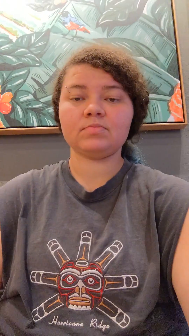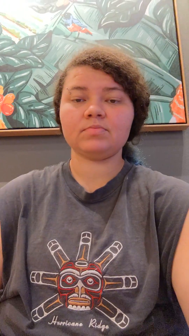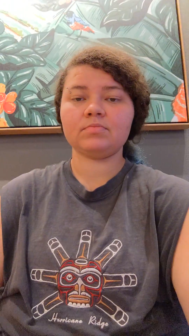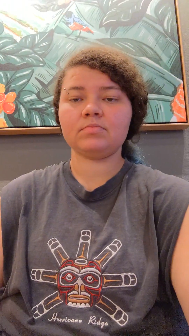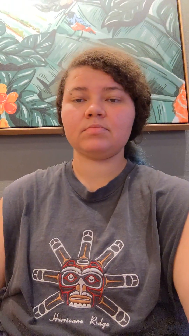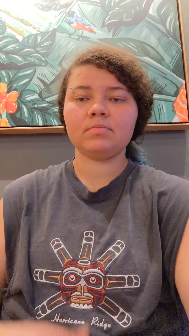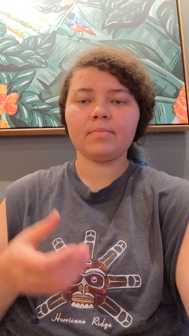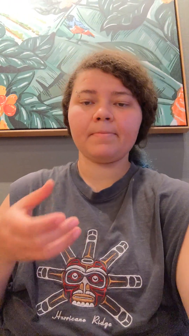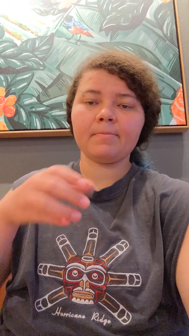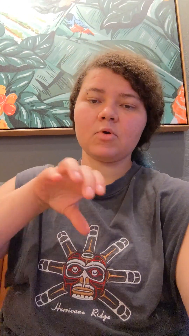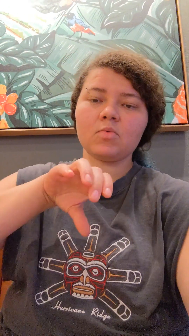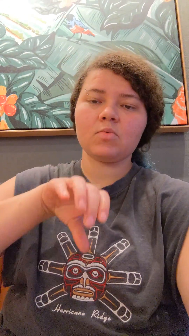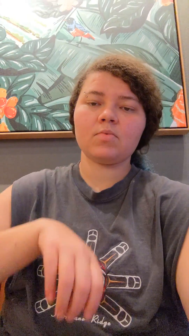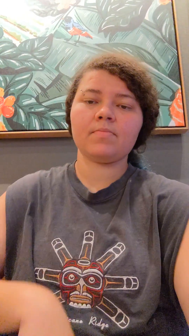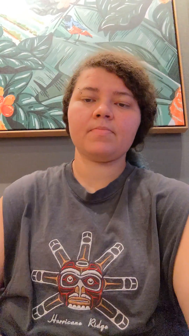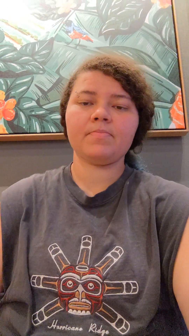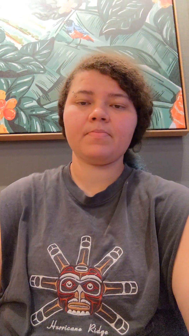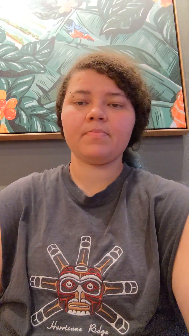pour